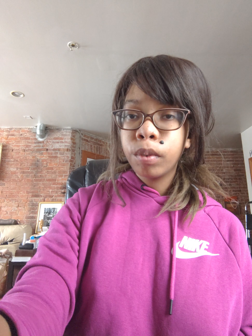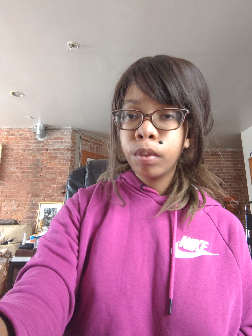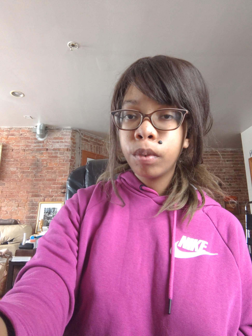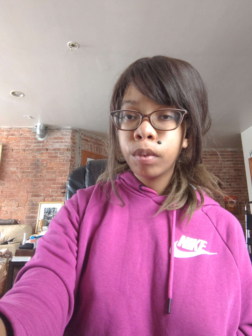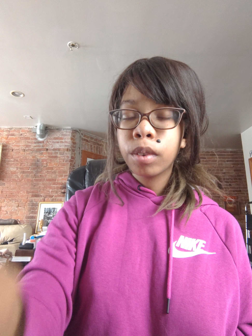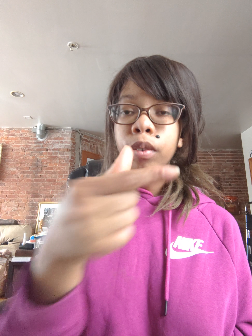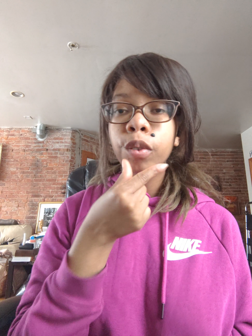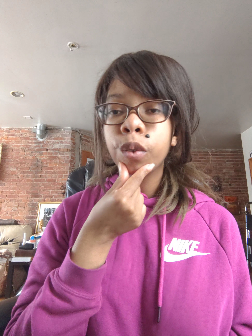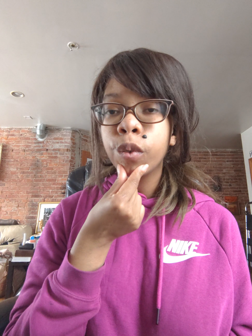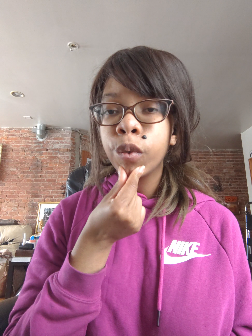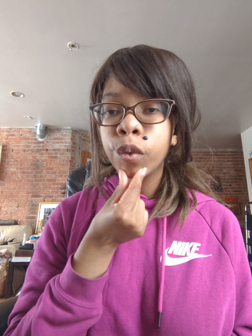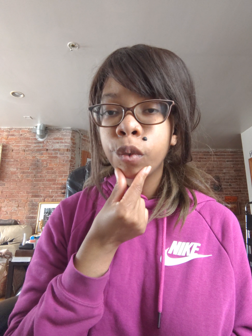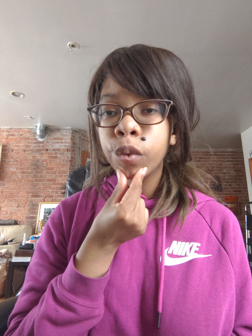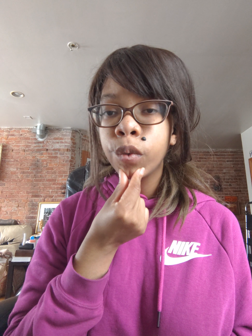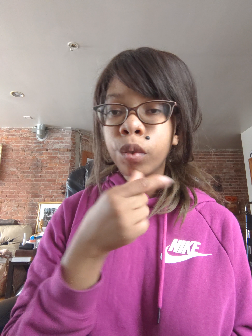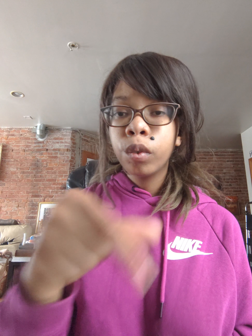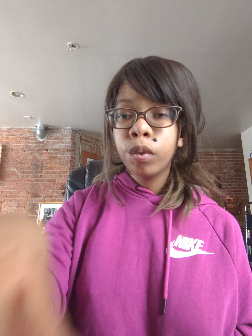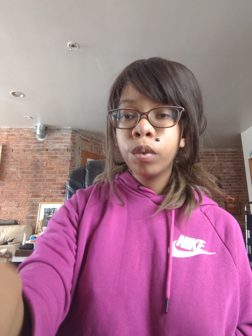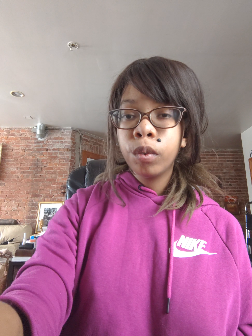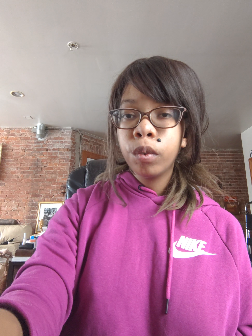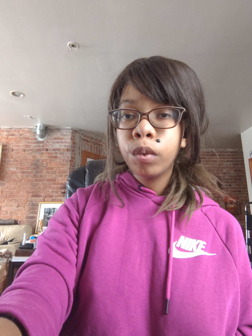chin